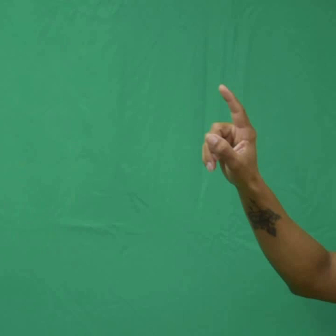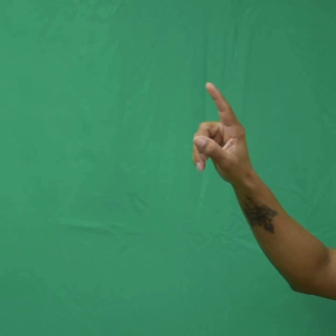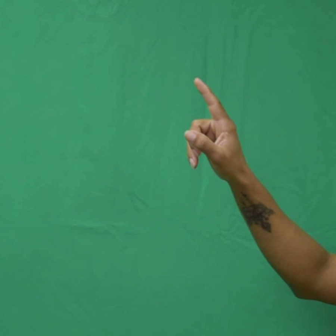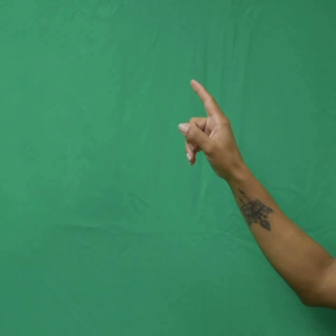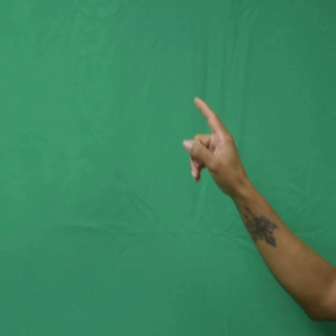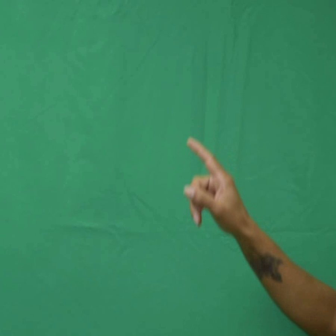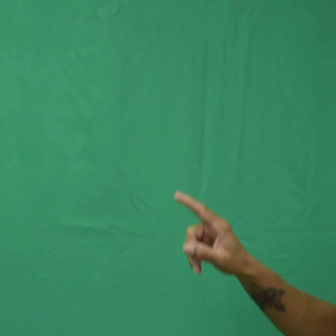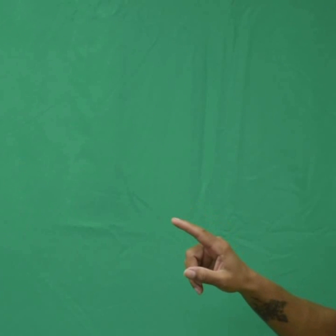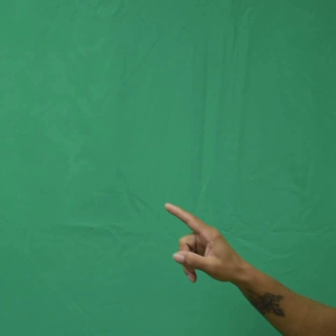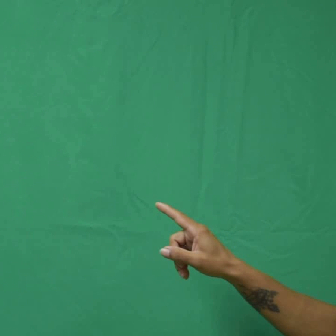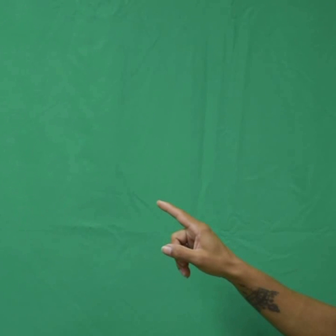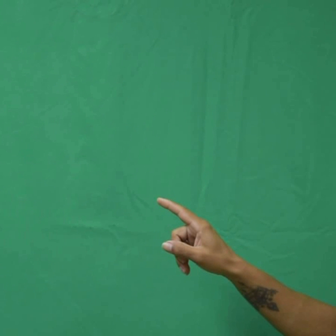Z